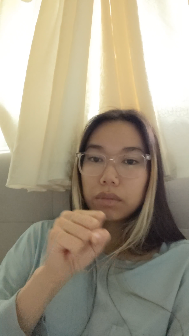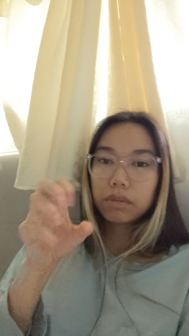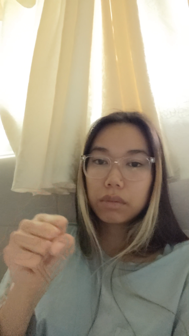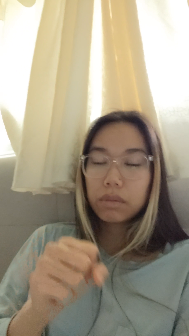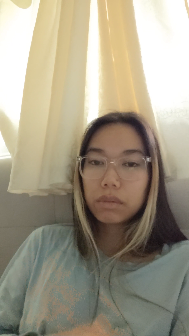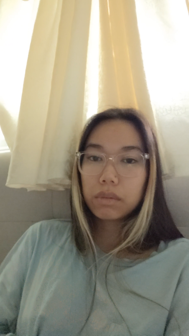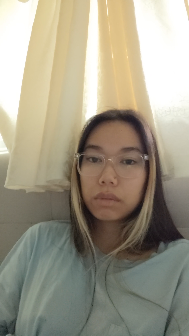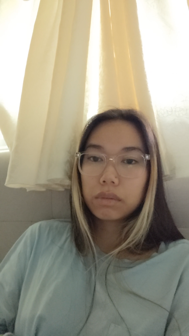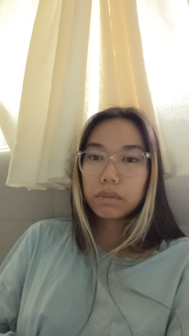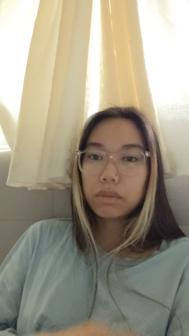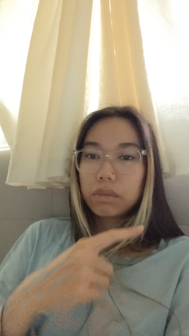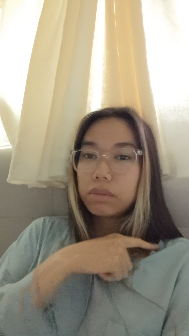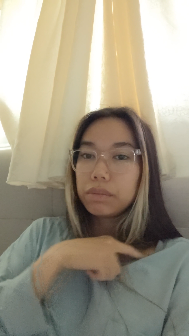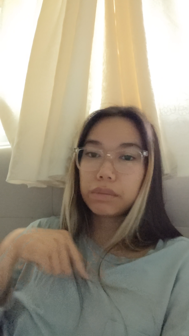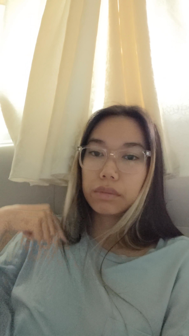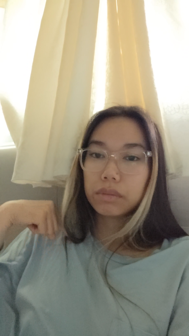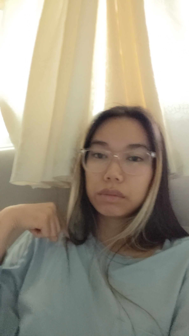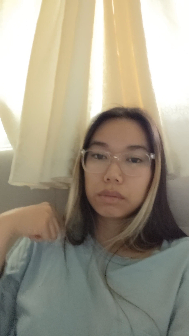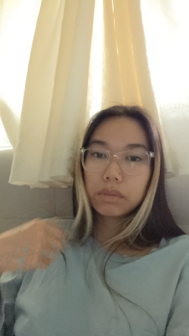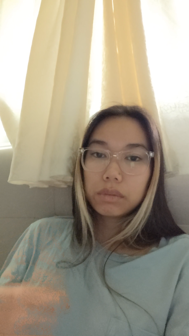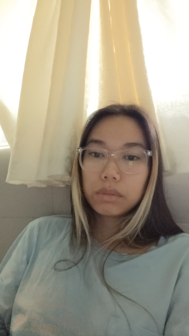necklace